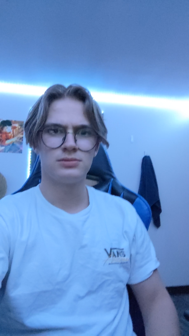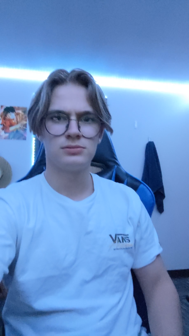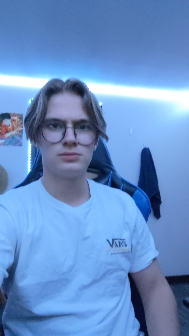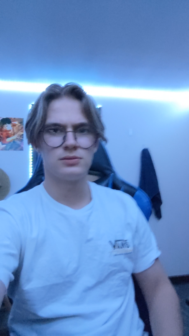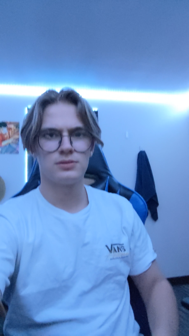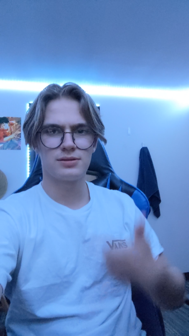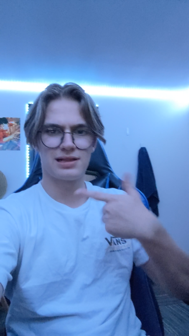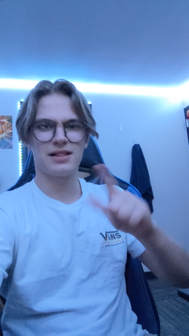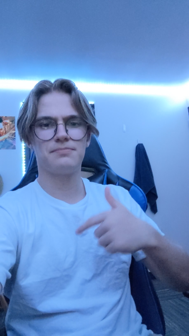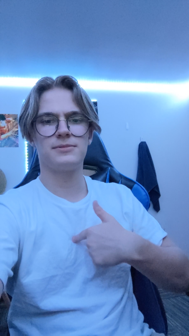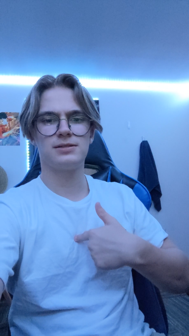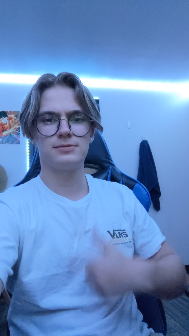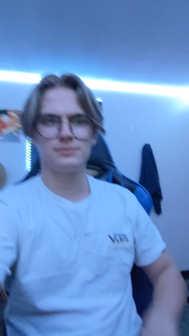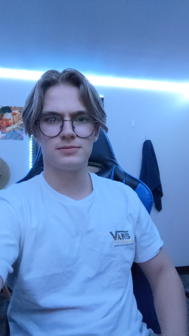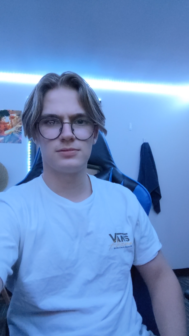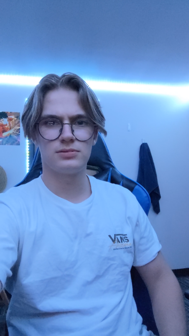let me